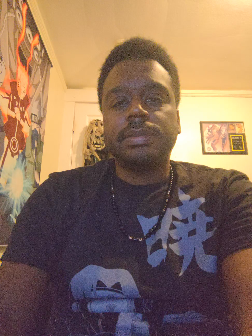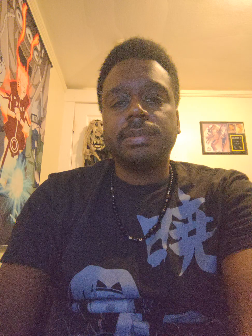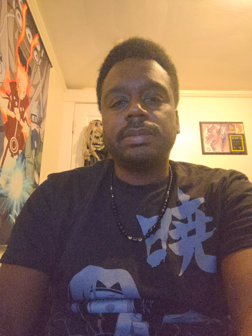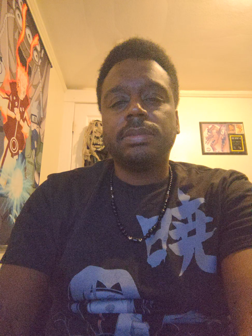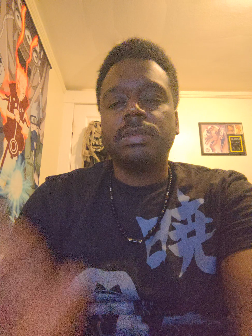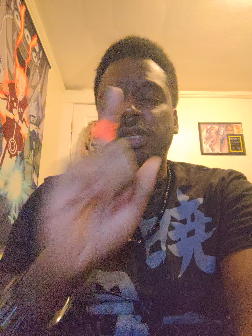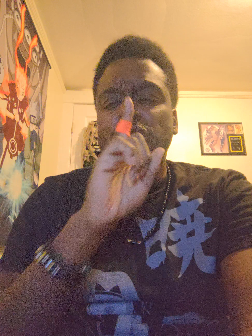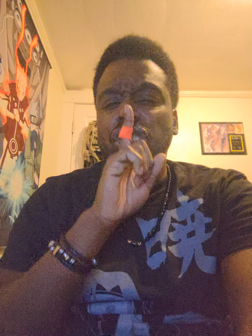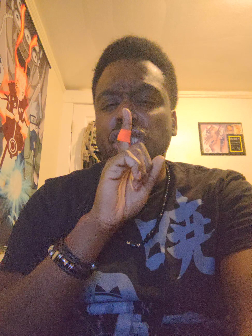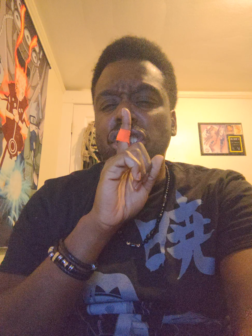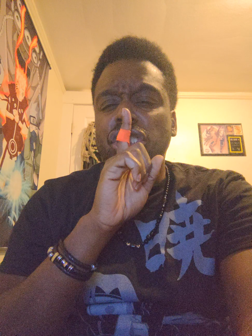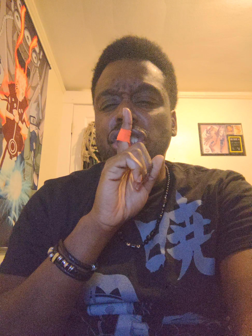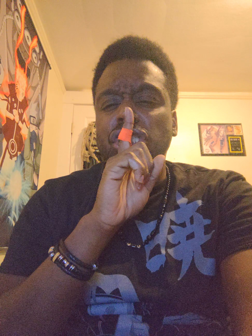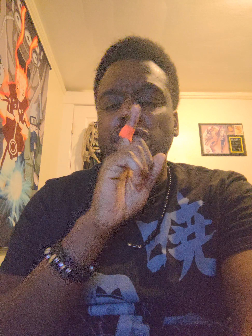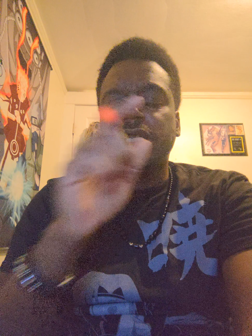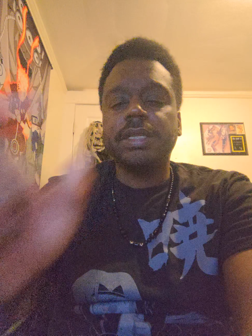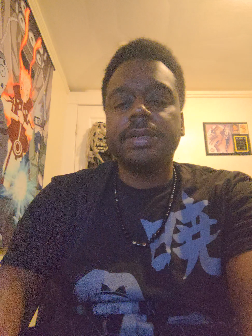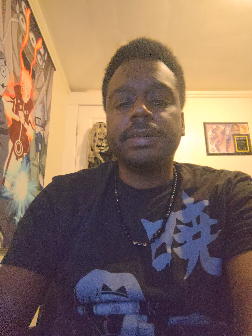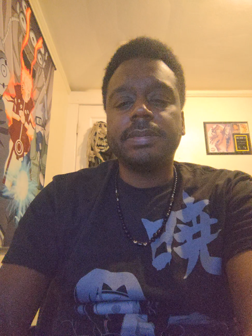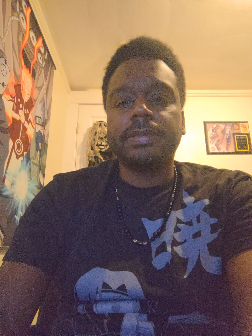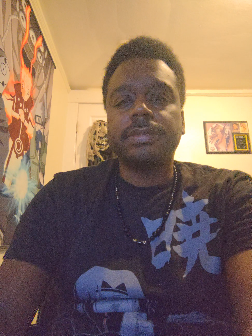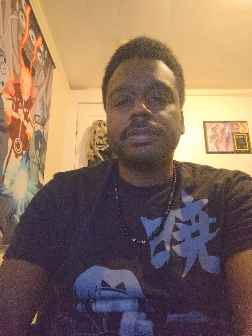shhh